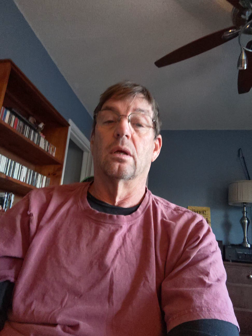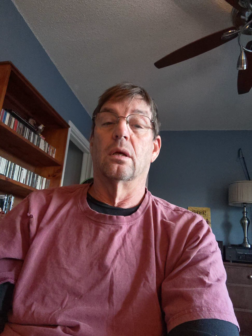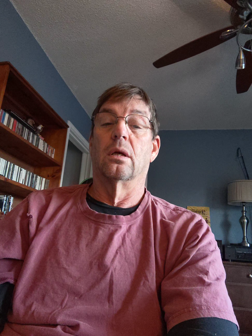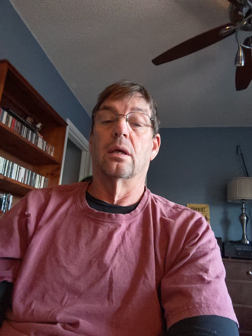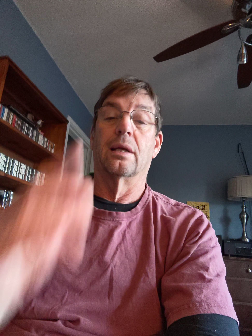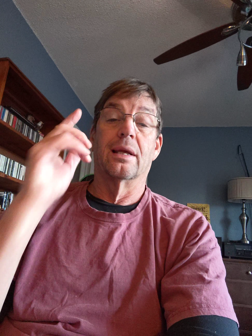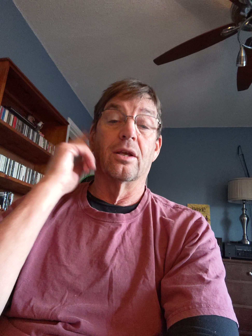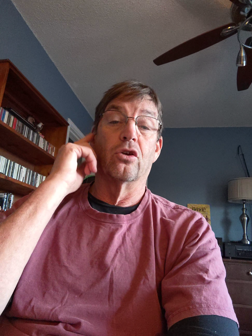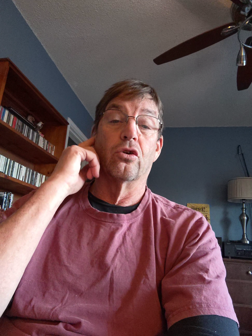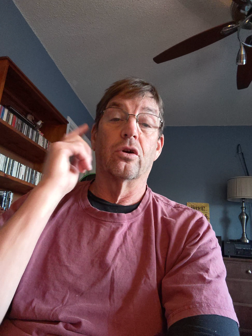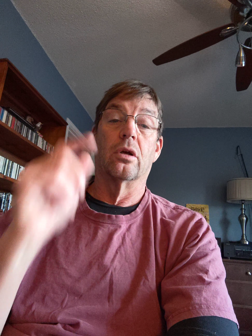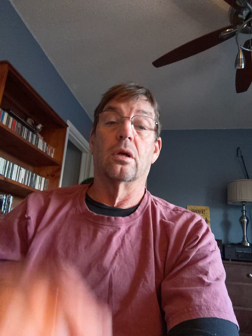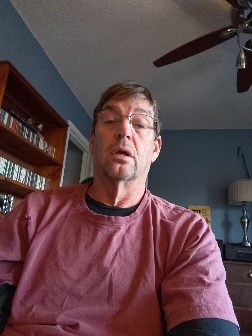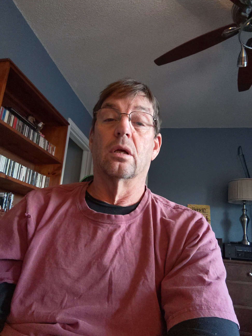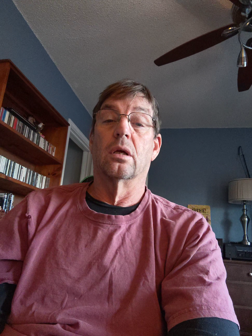ear